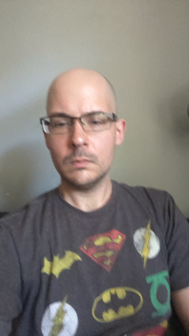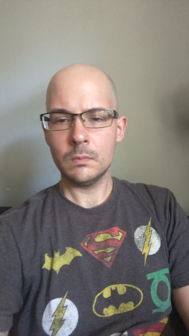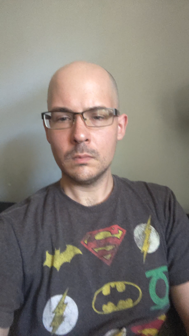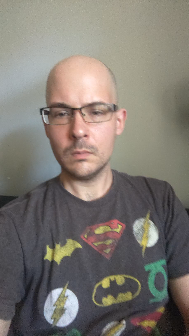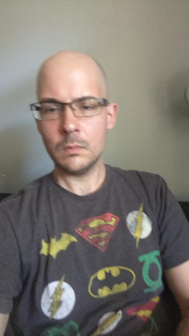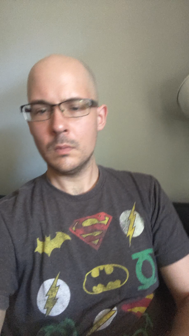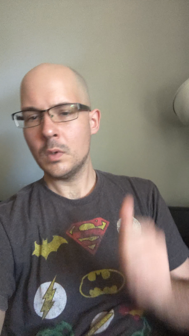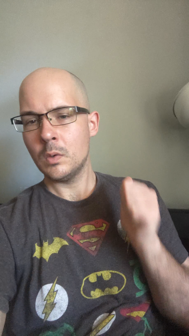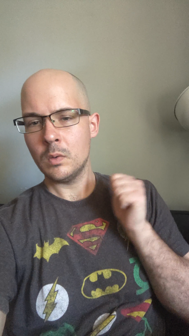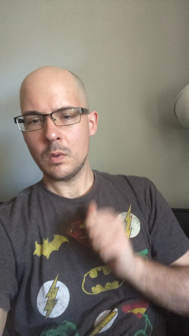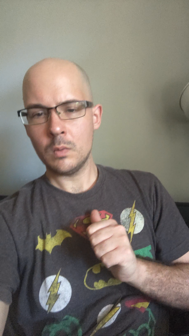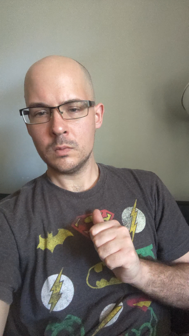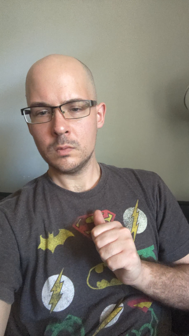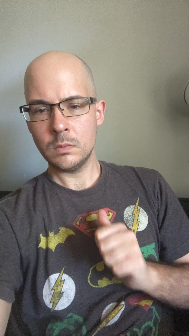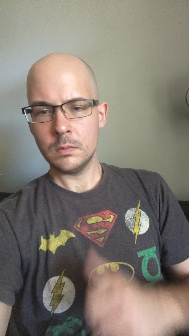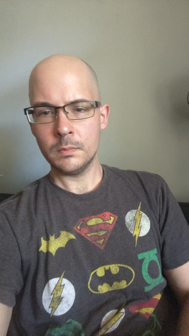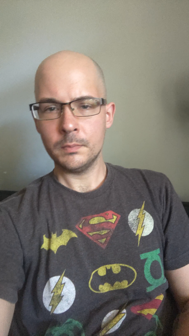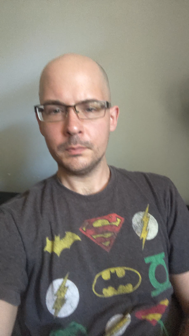coats